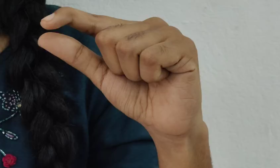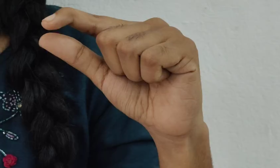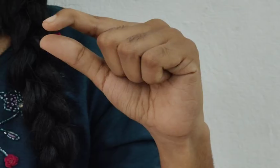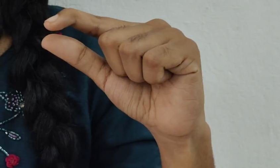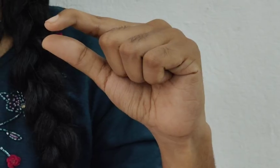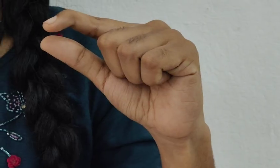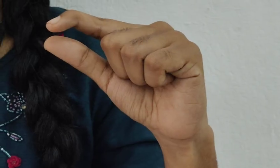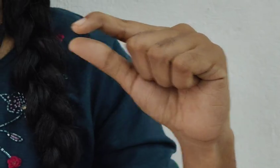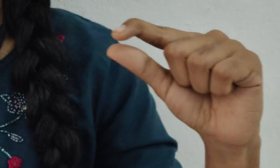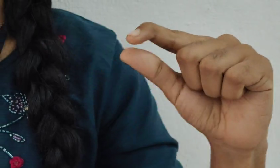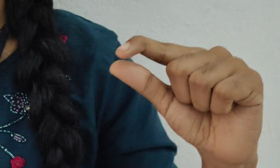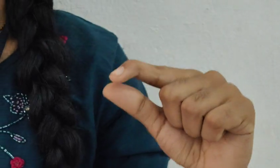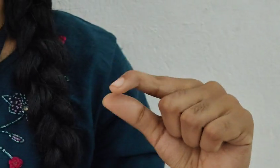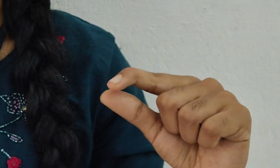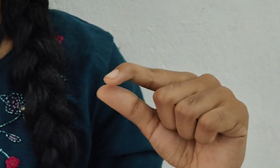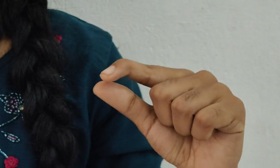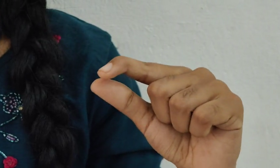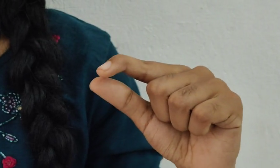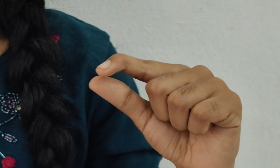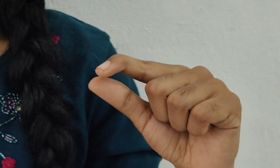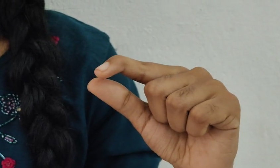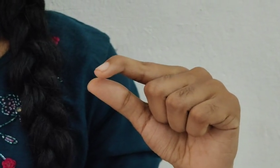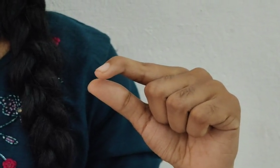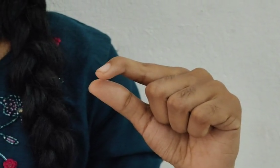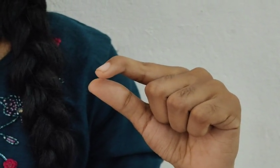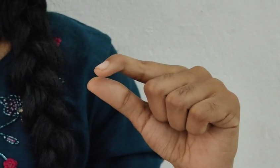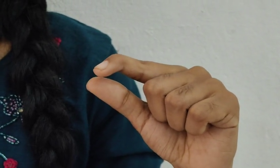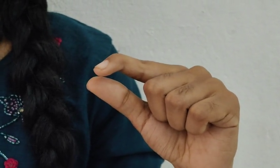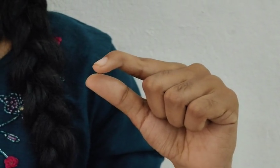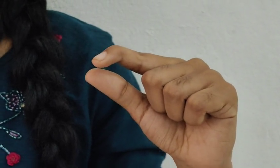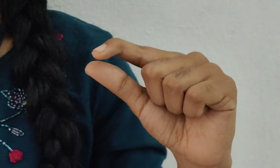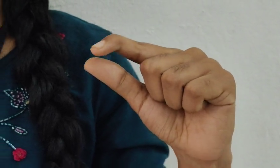ഊ